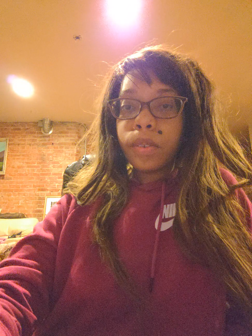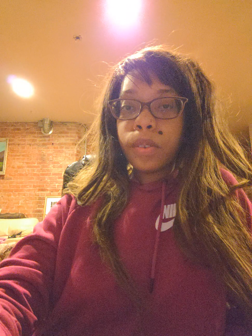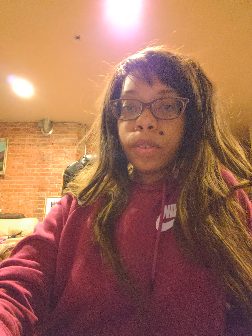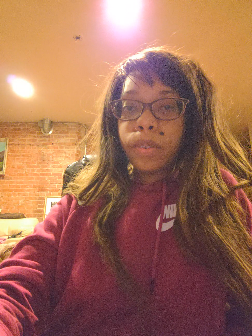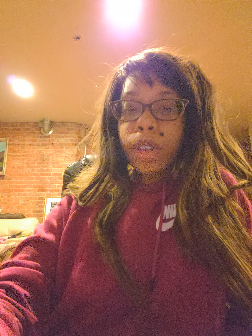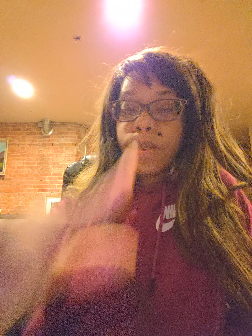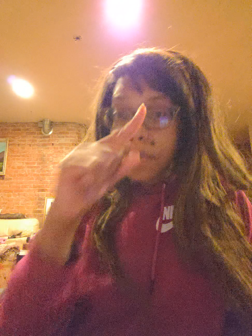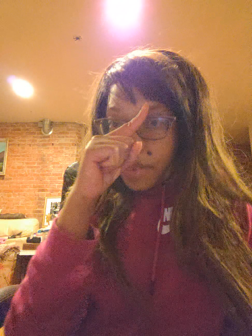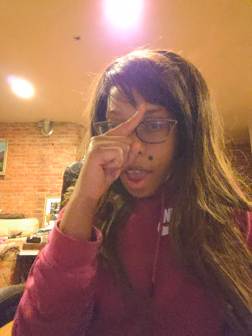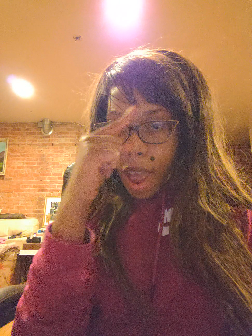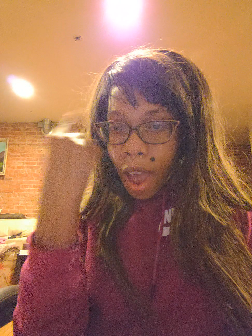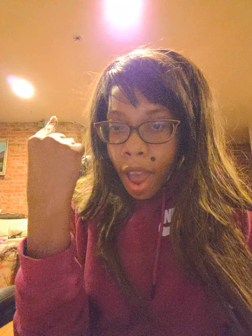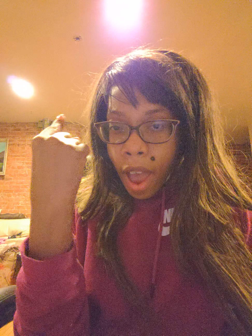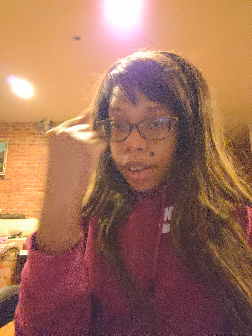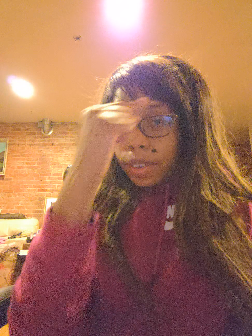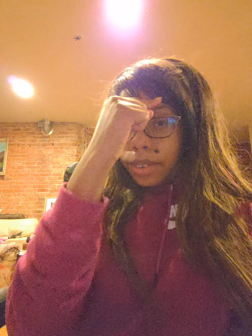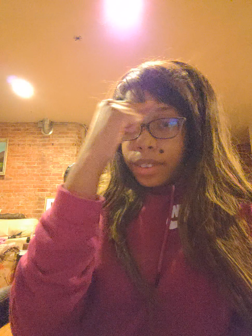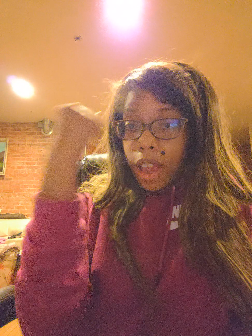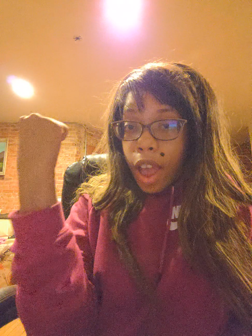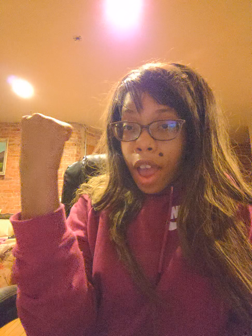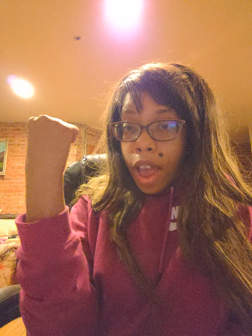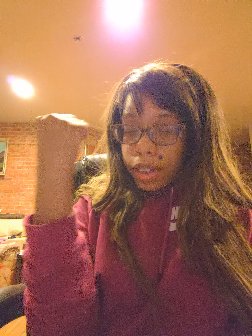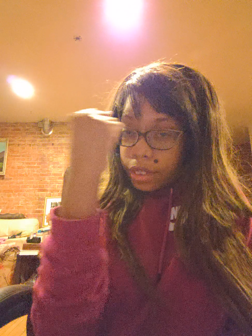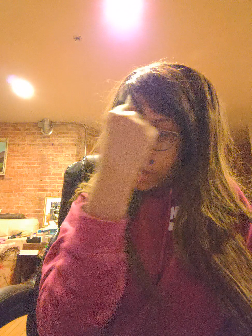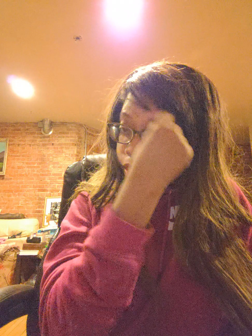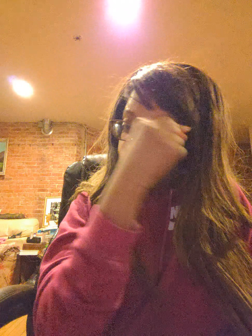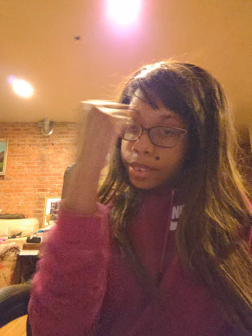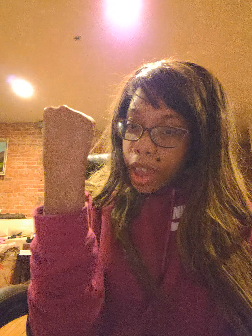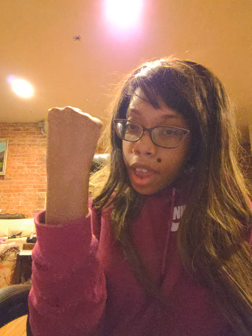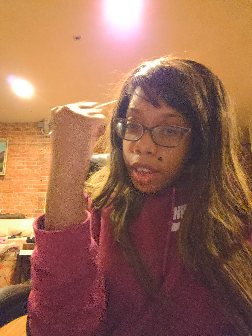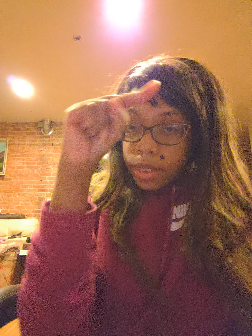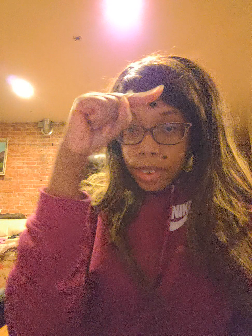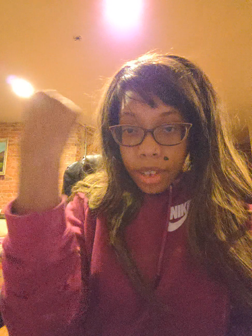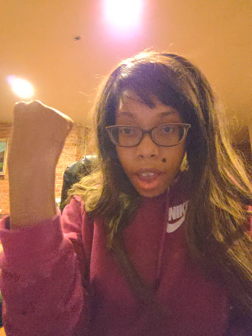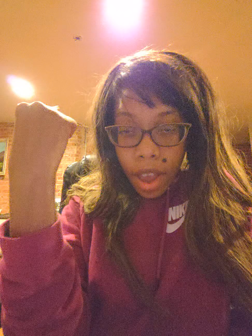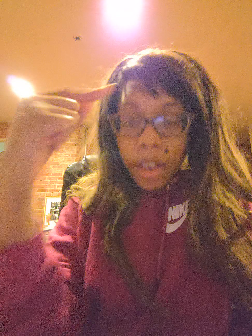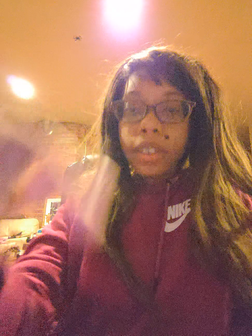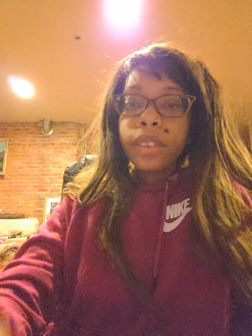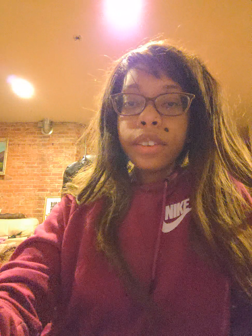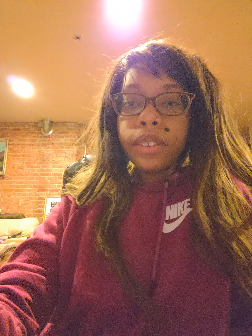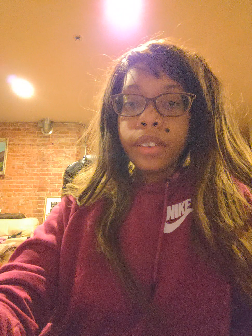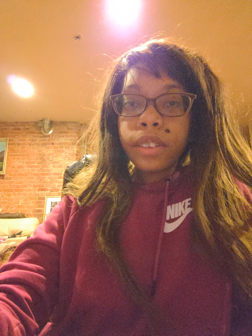black